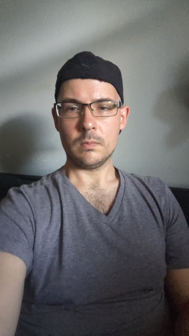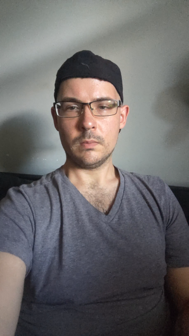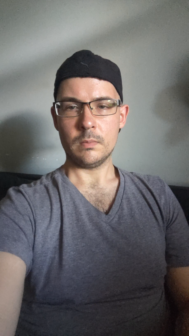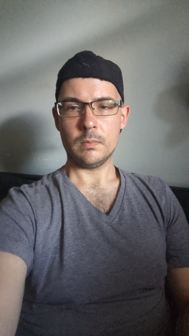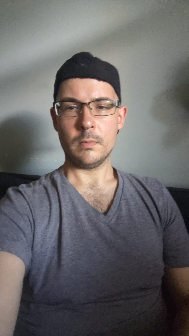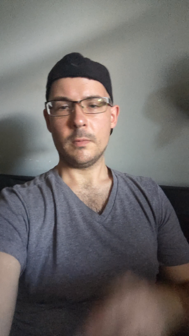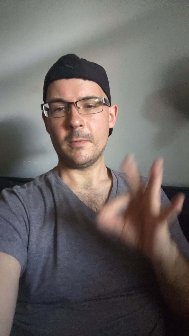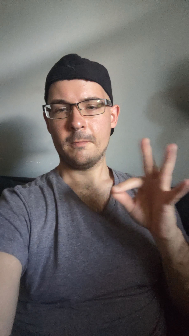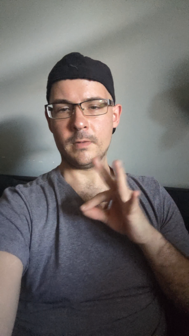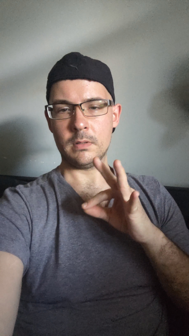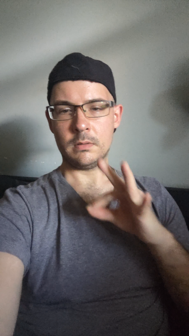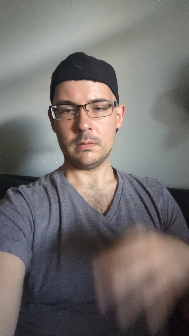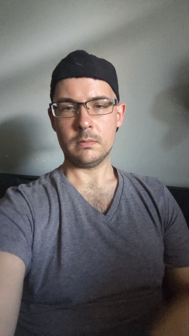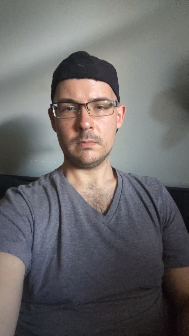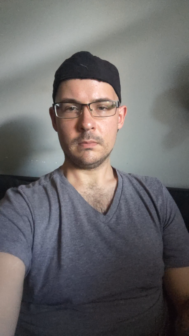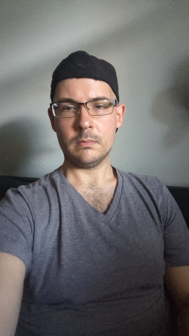fit